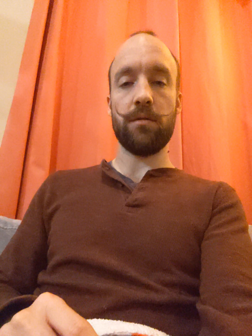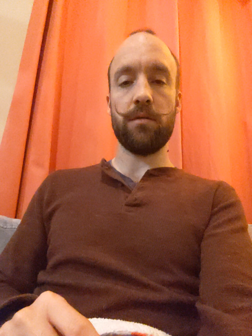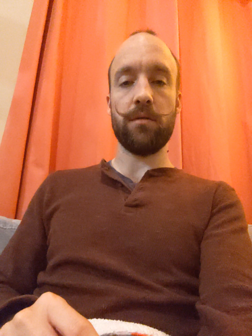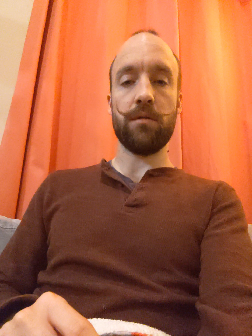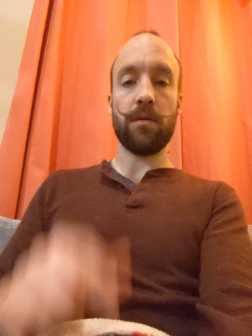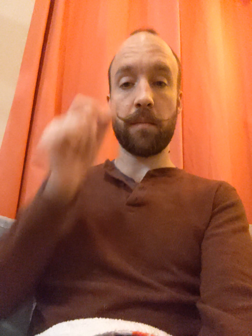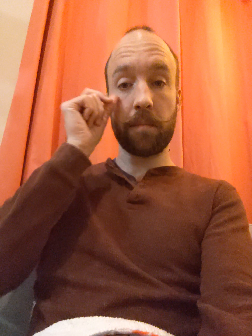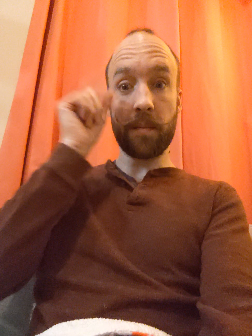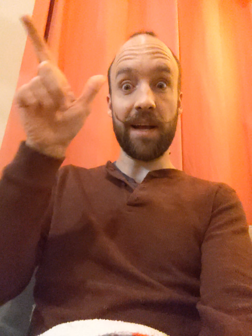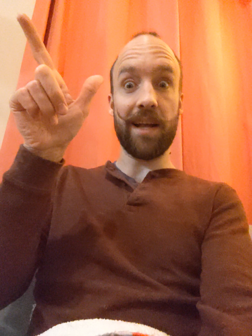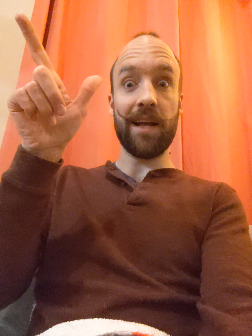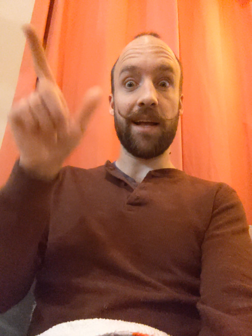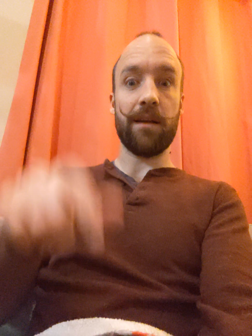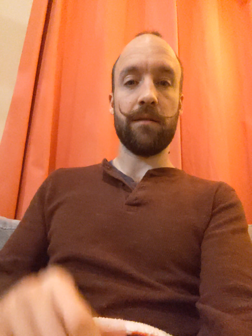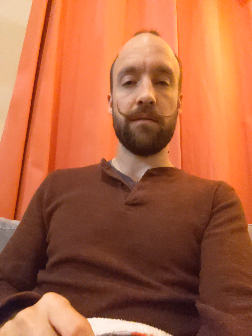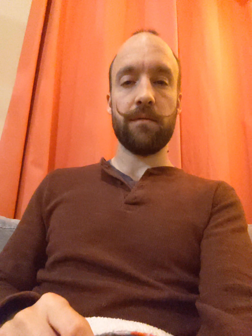wake